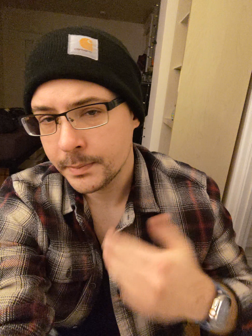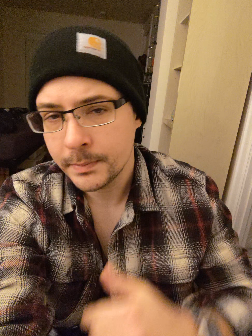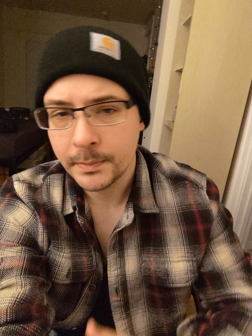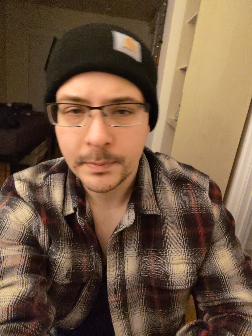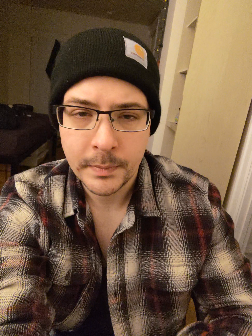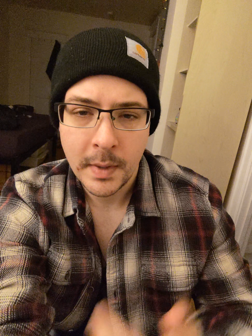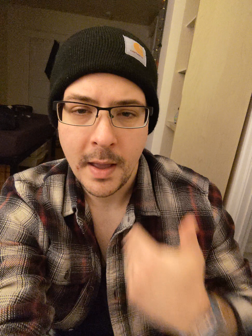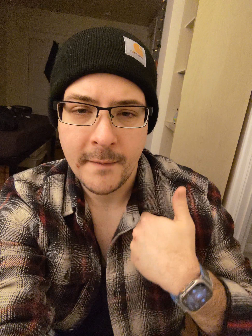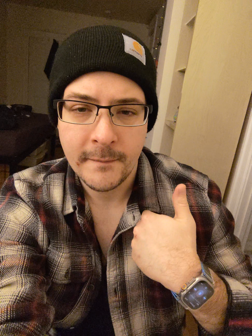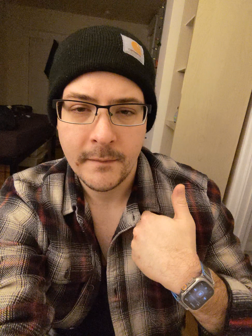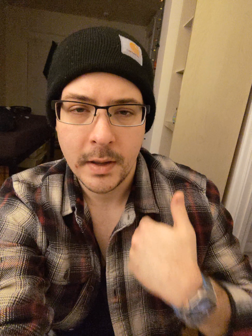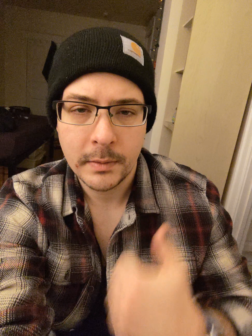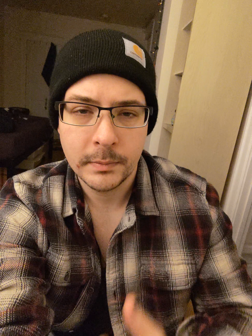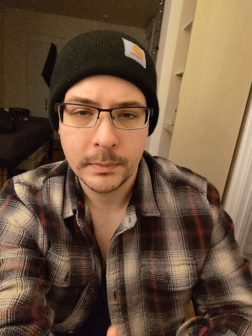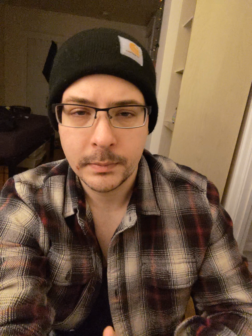have